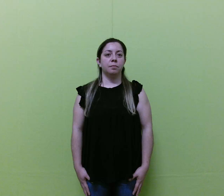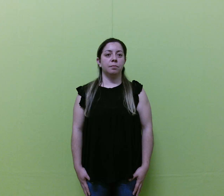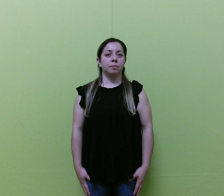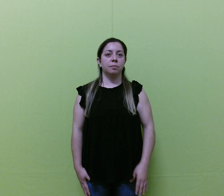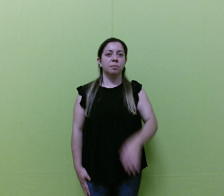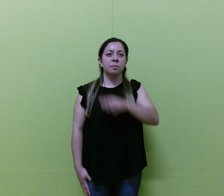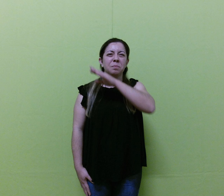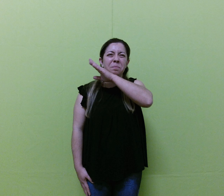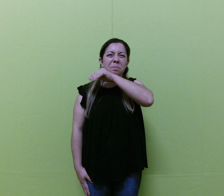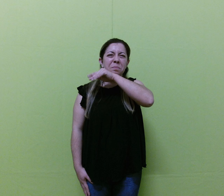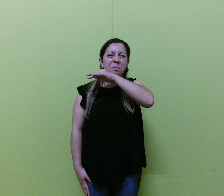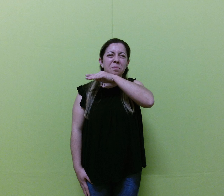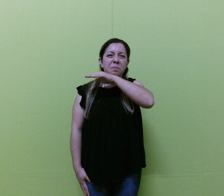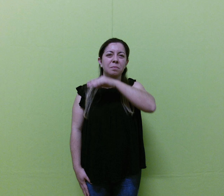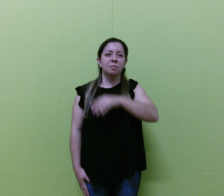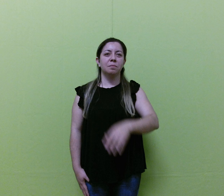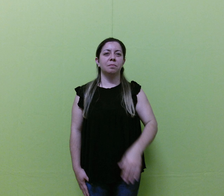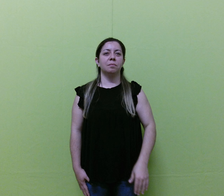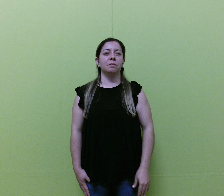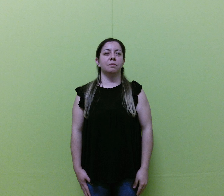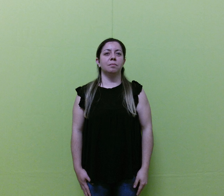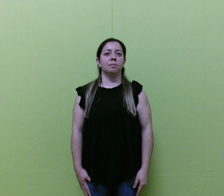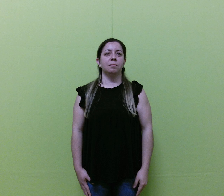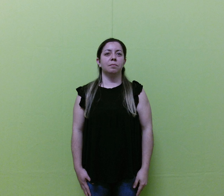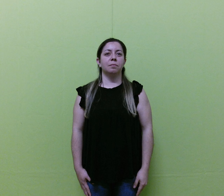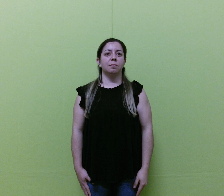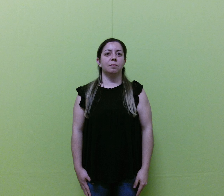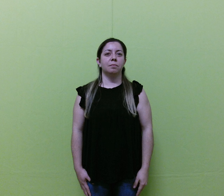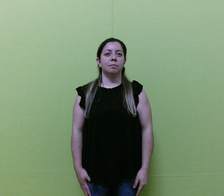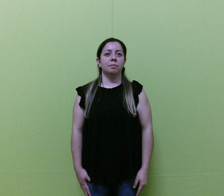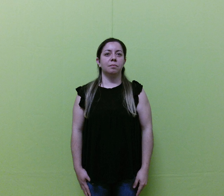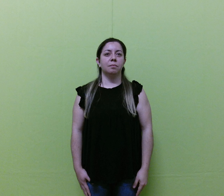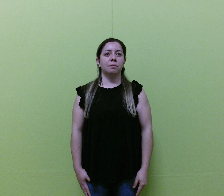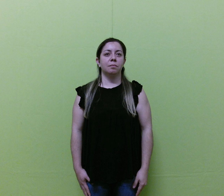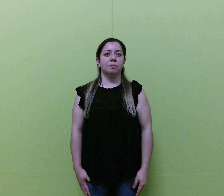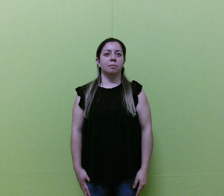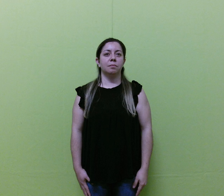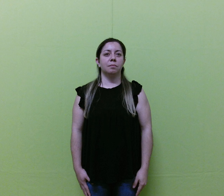ruim